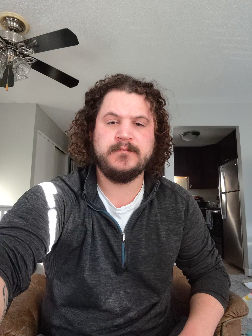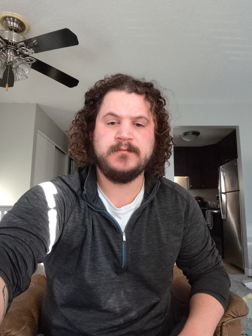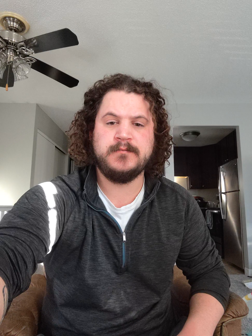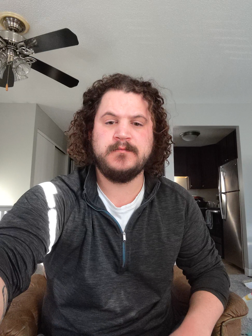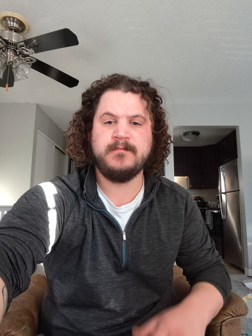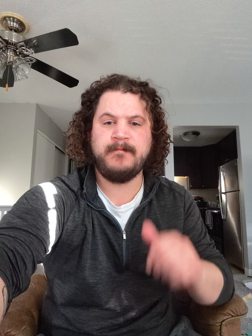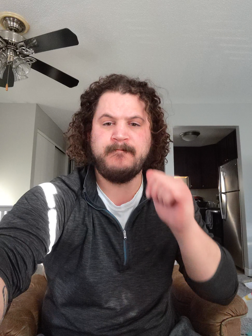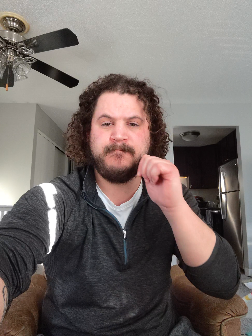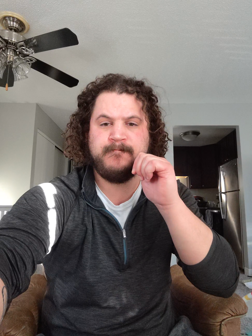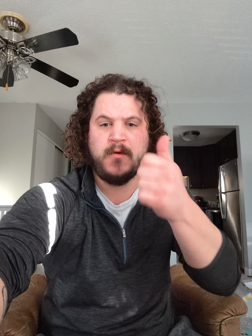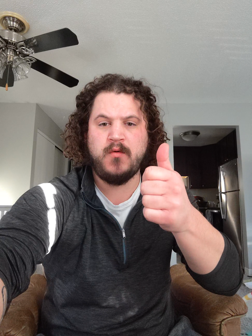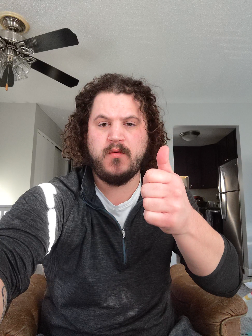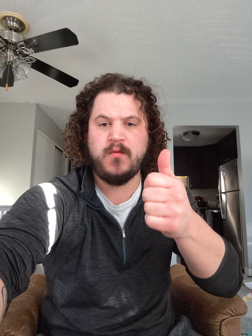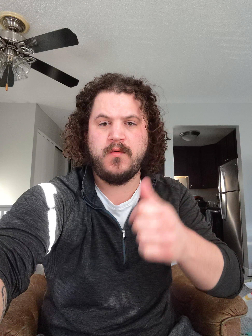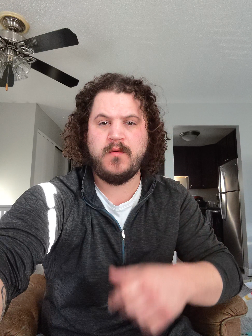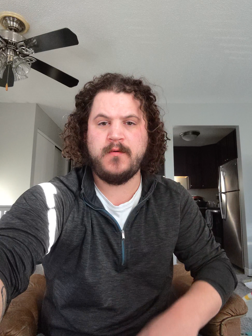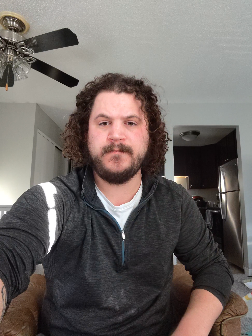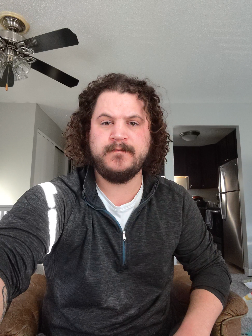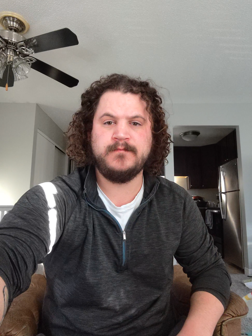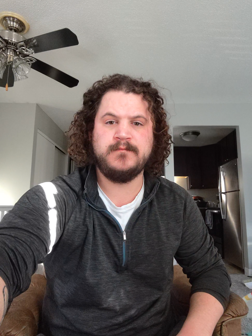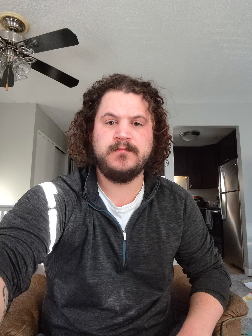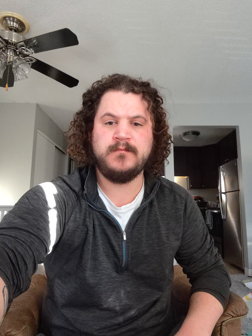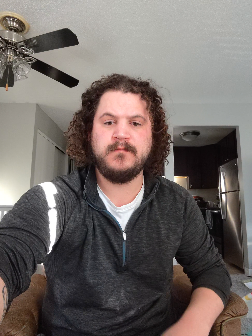tomorrow